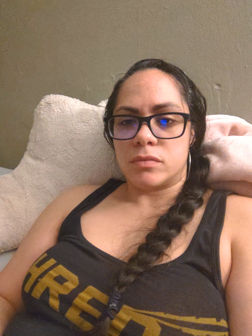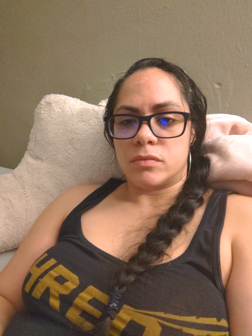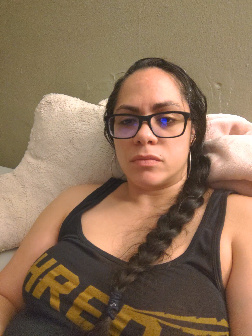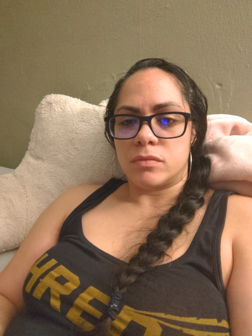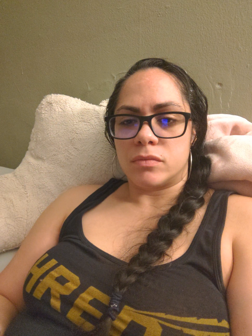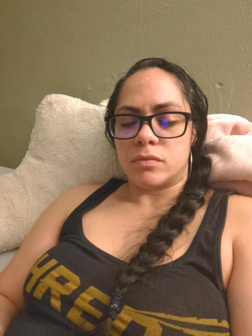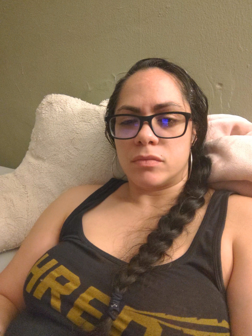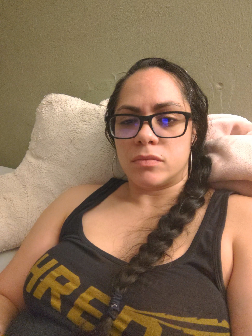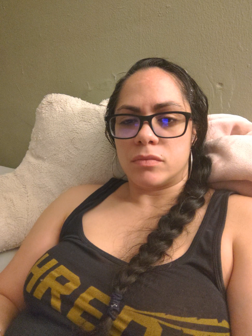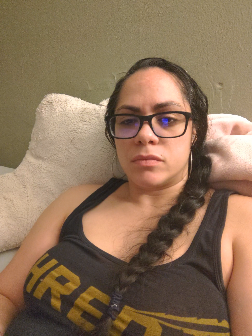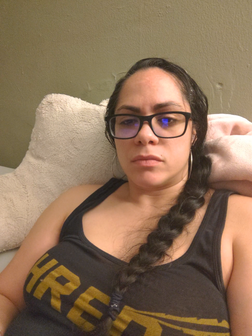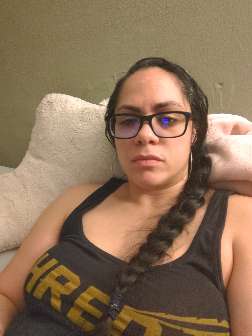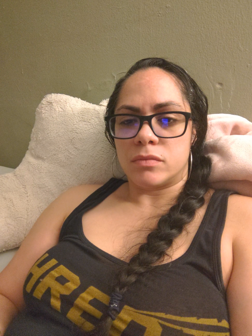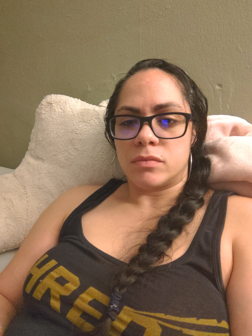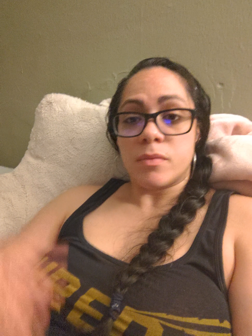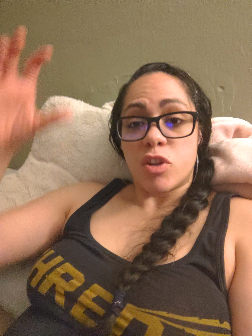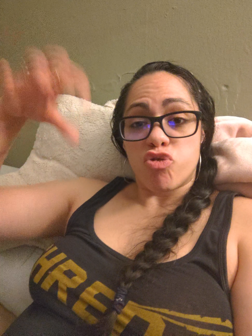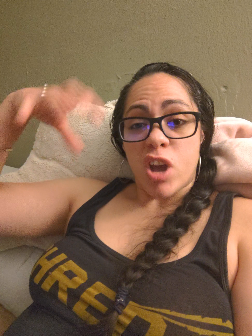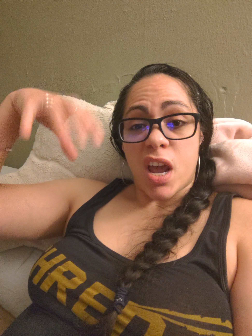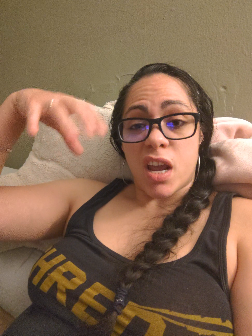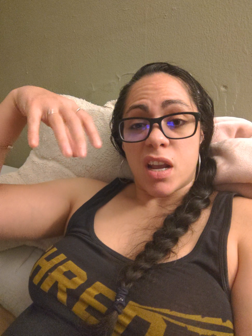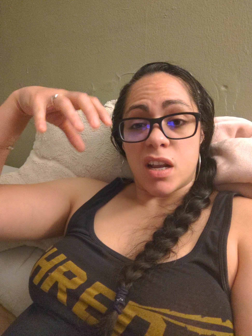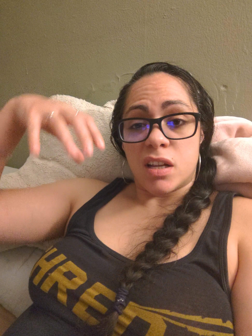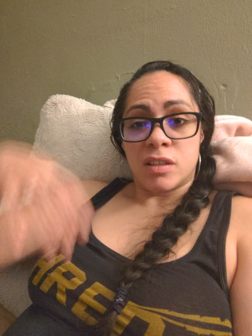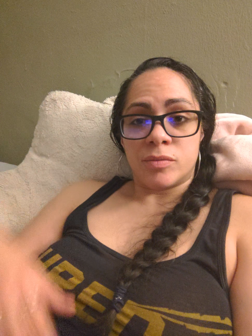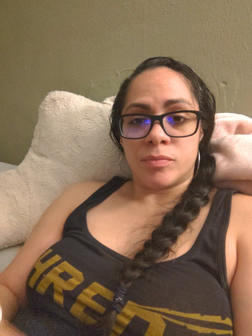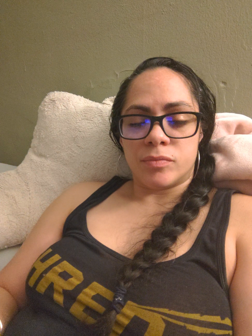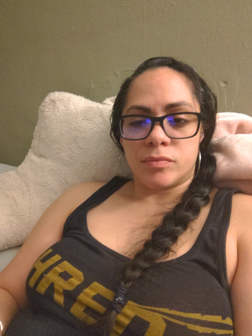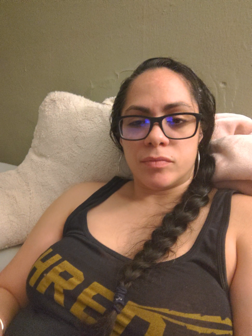rain